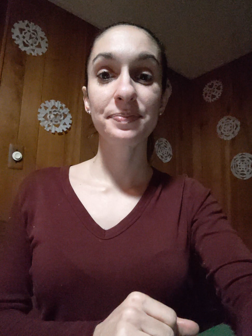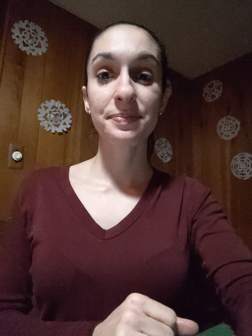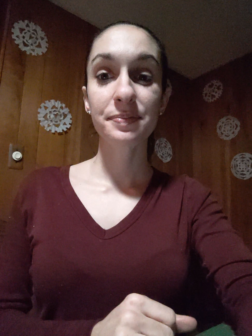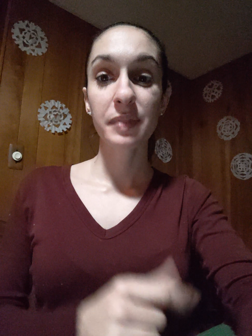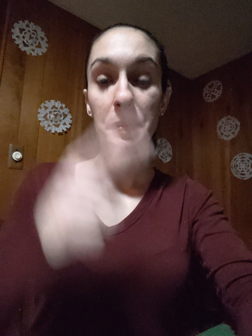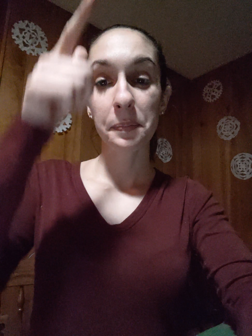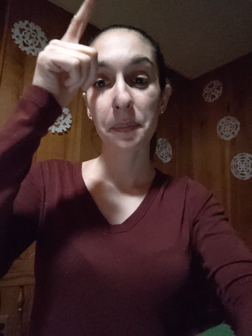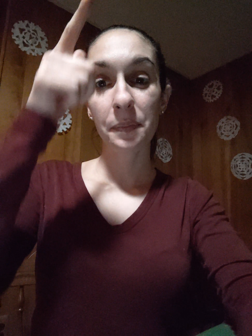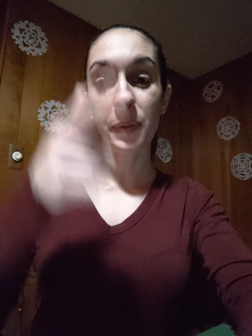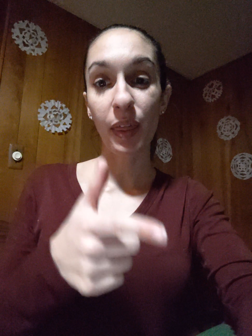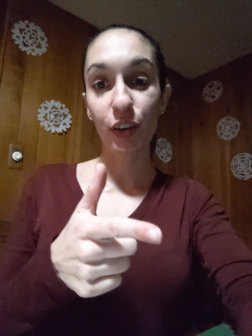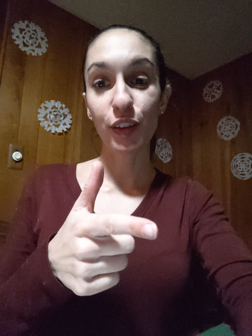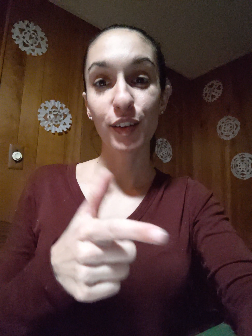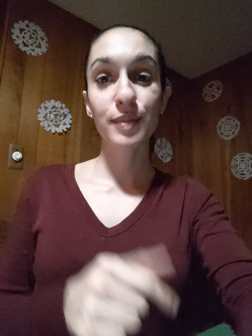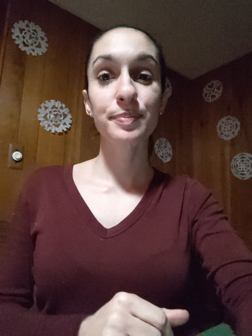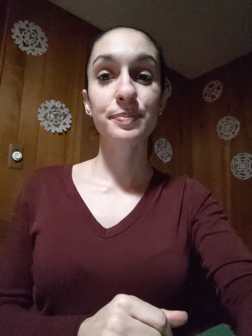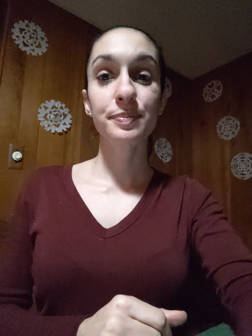brother